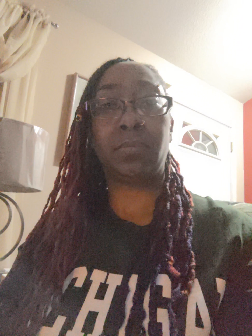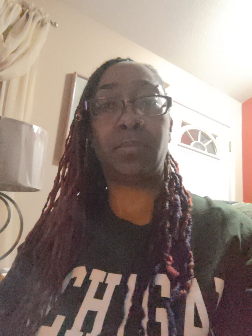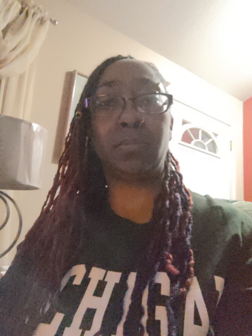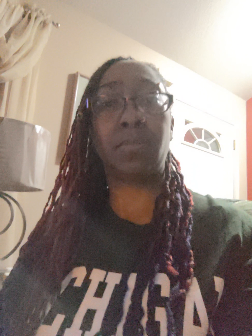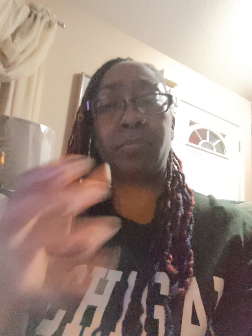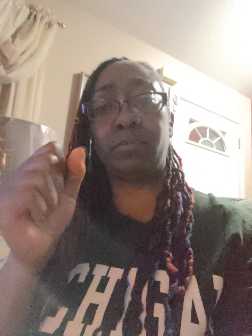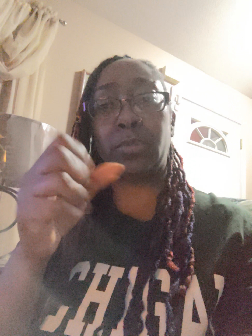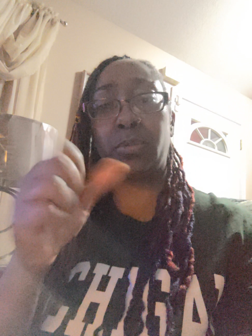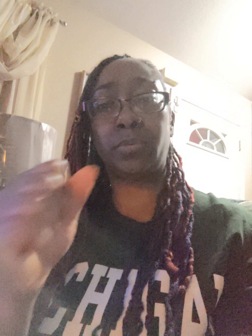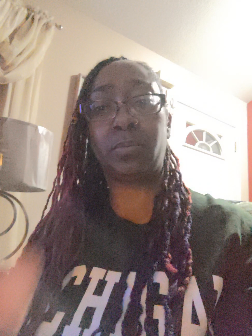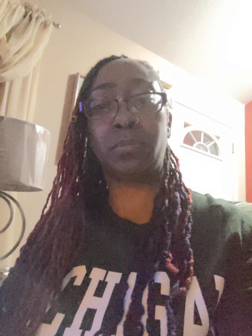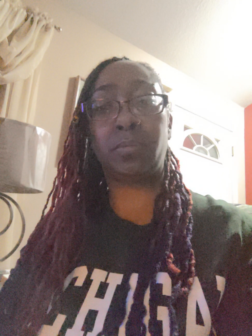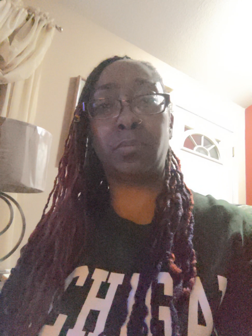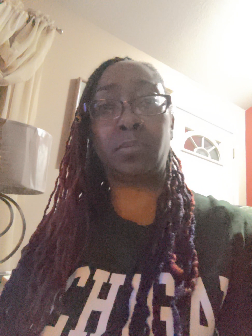milk